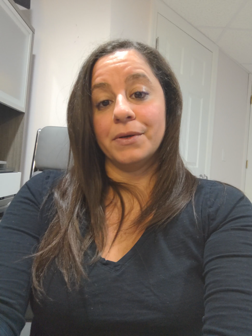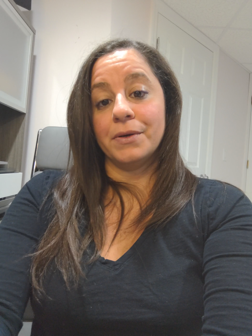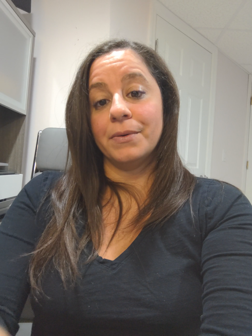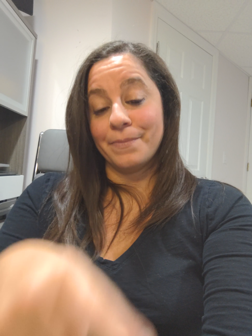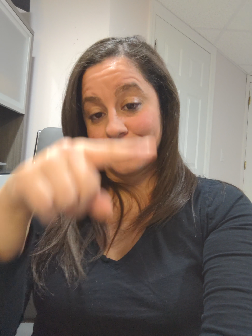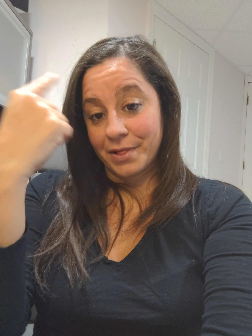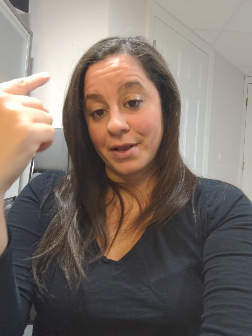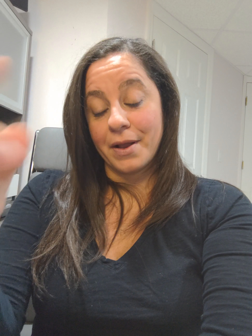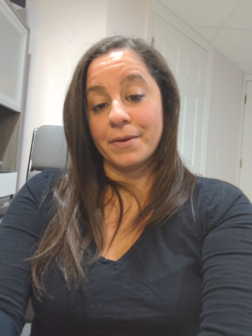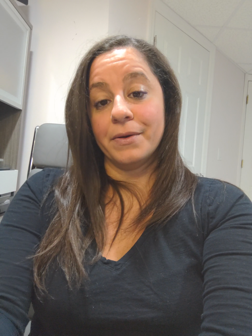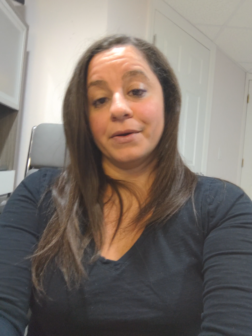black